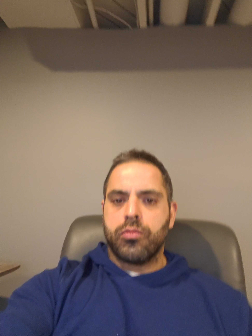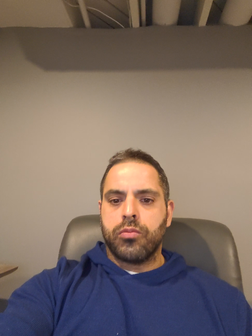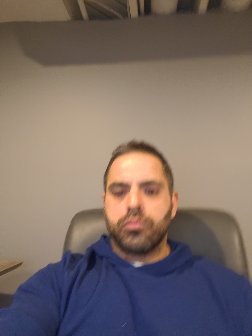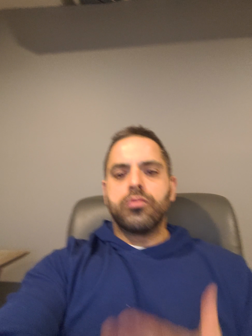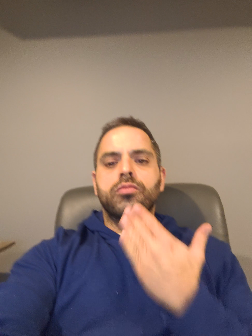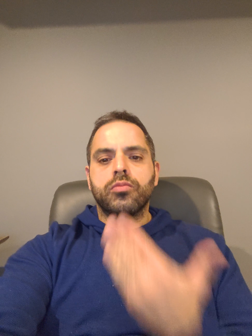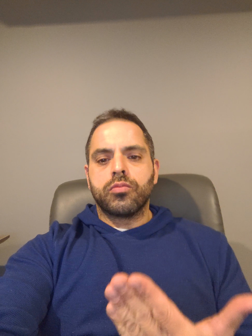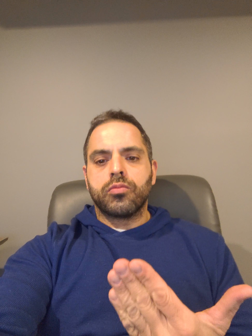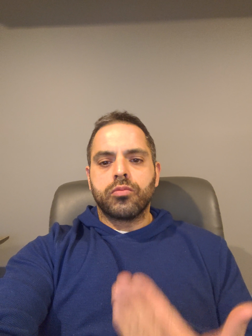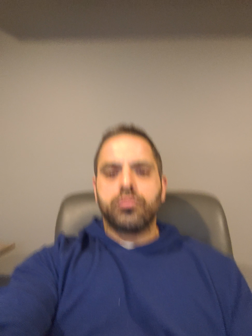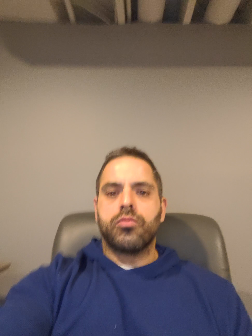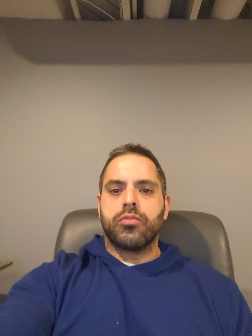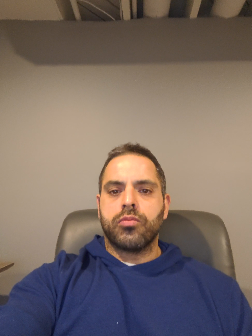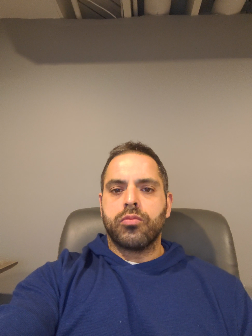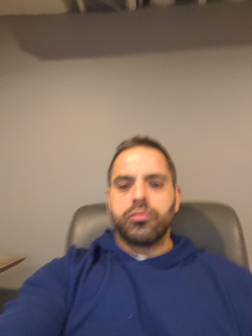thank you